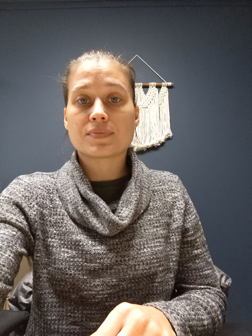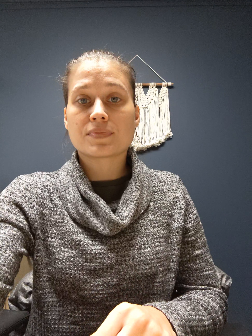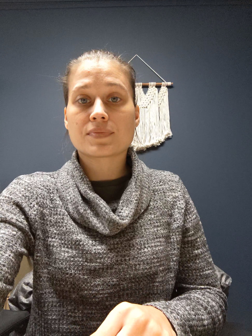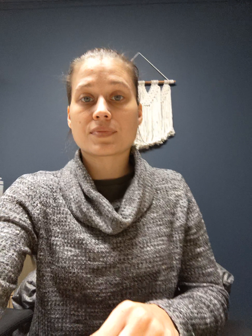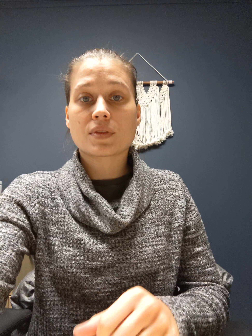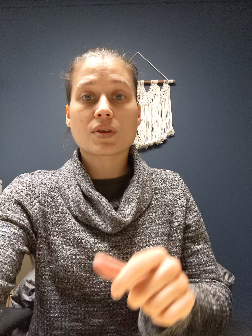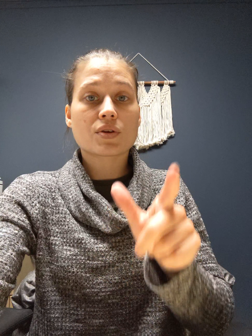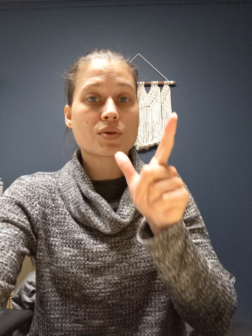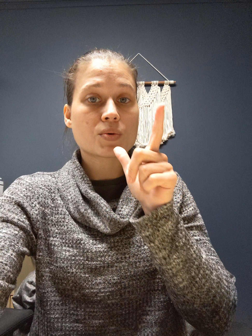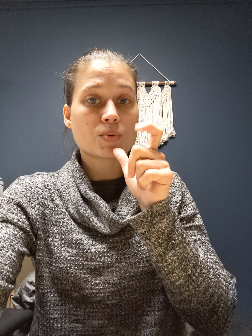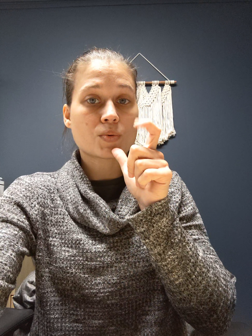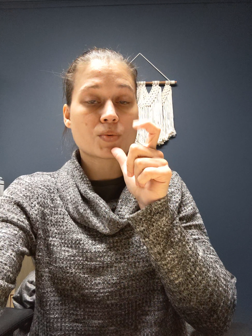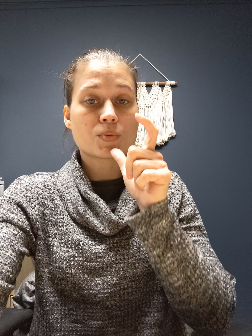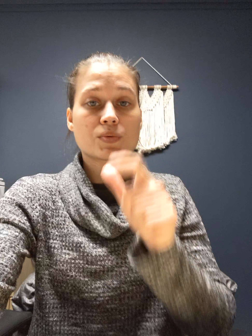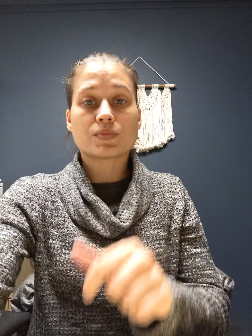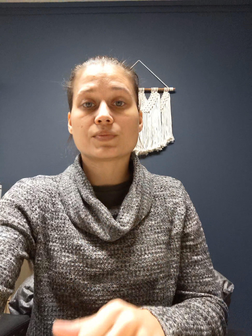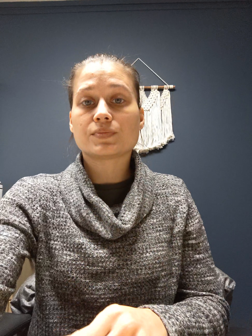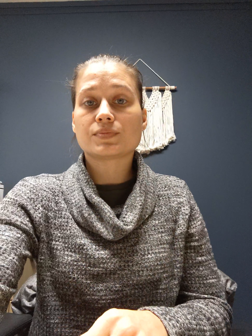who